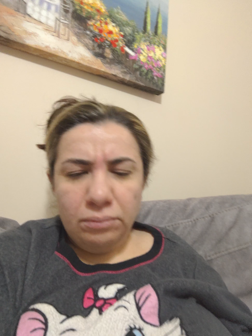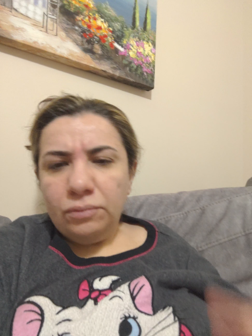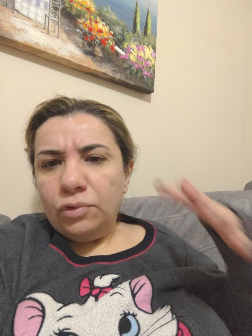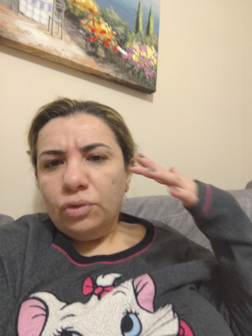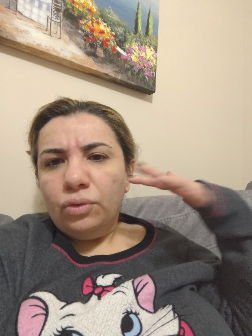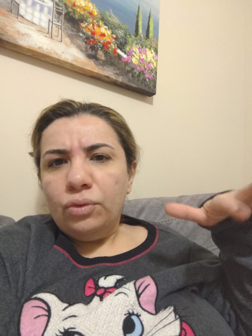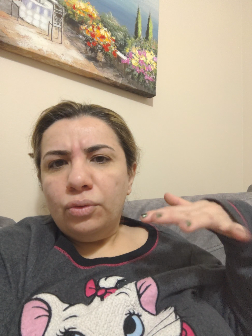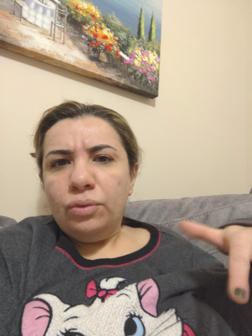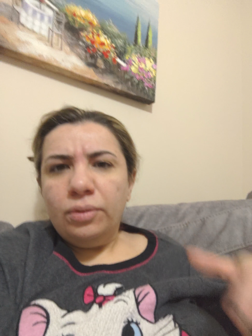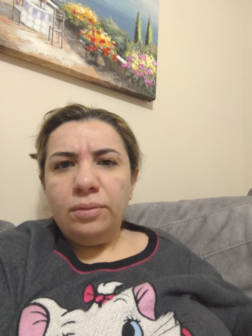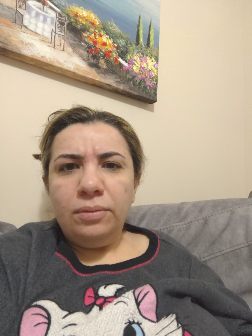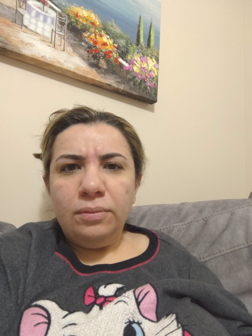noisy